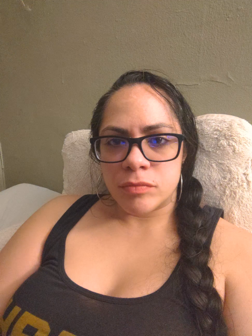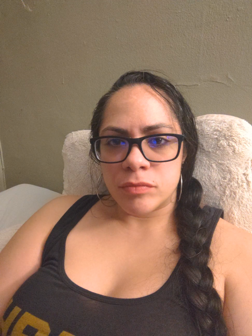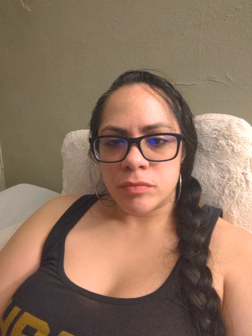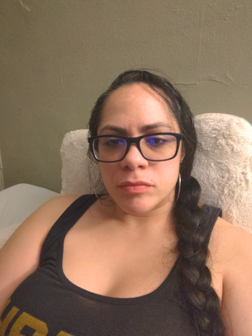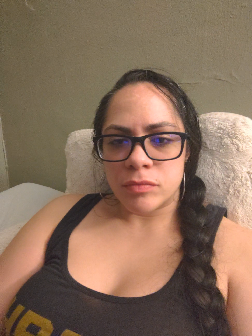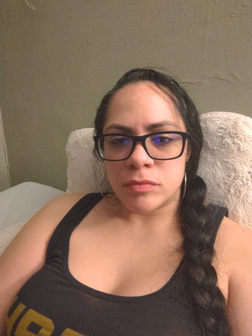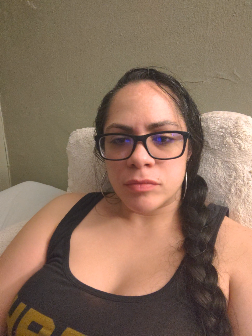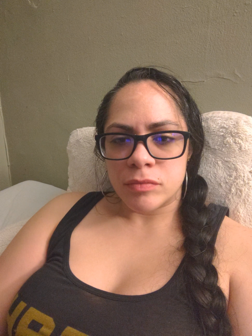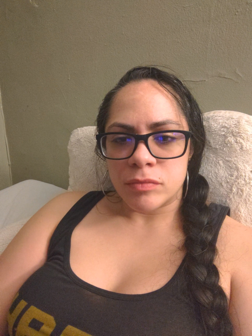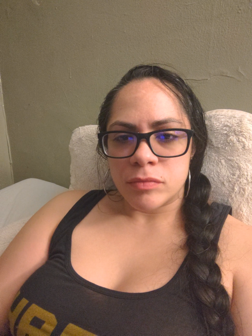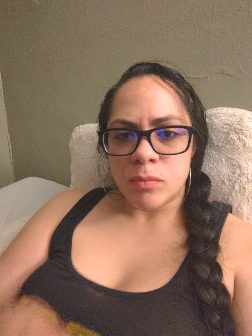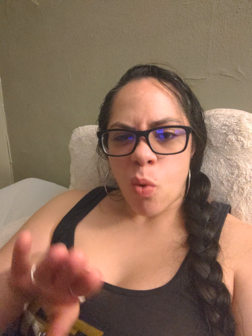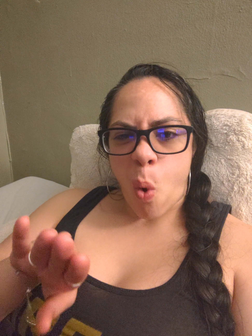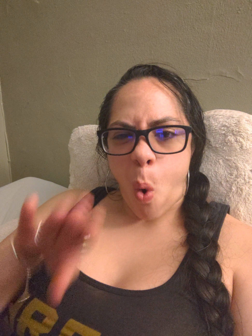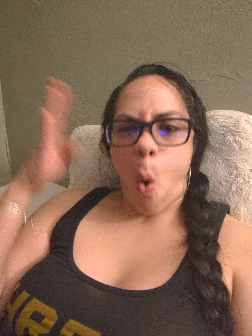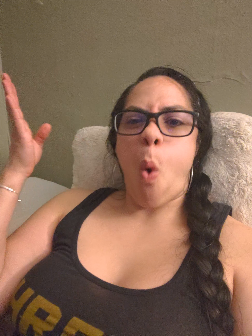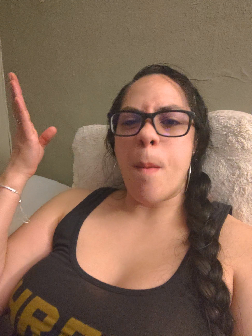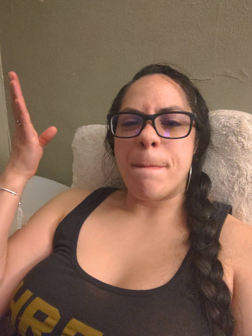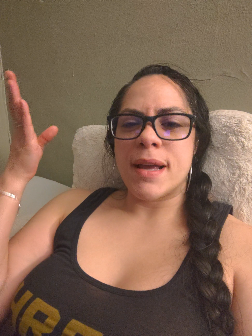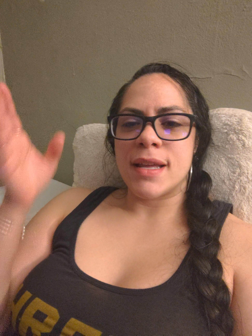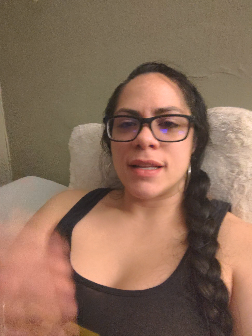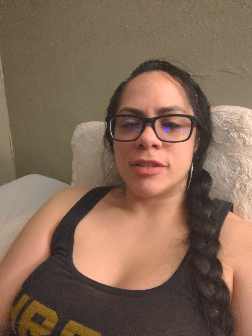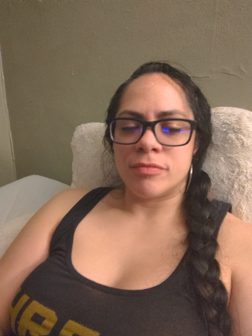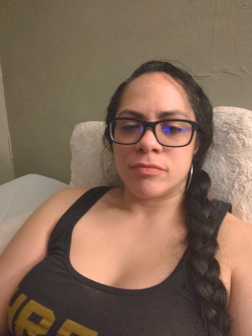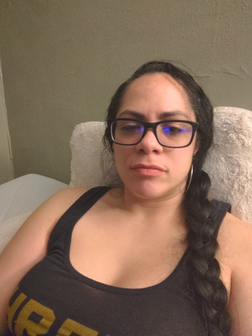open